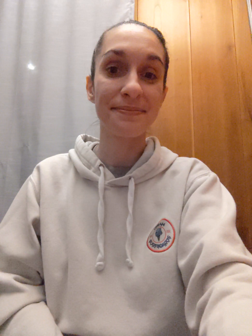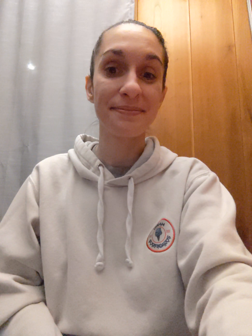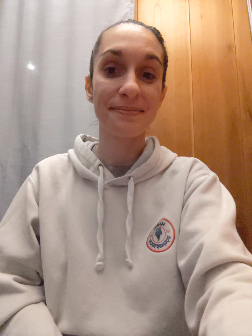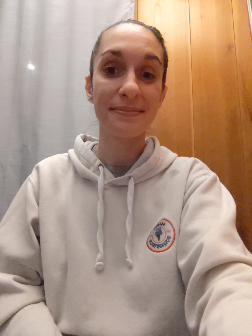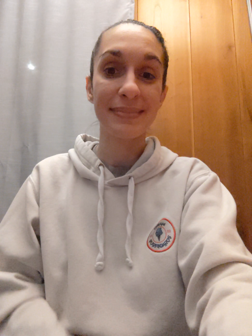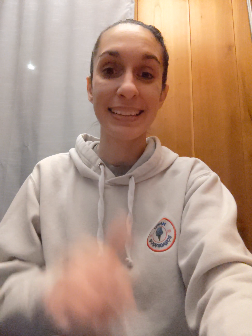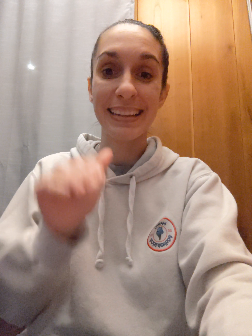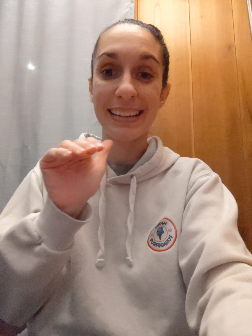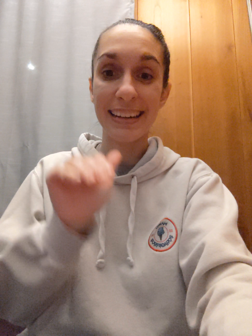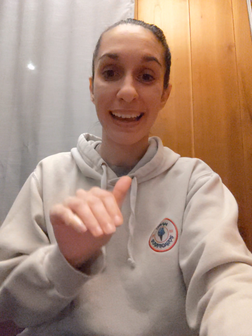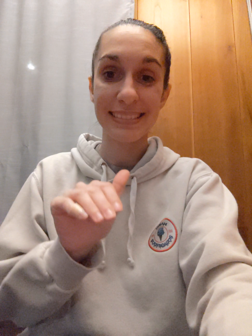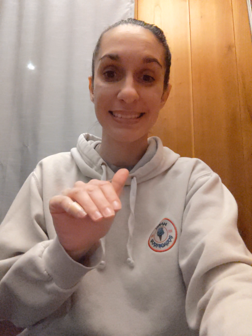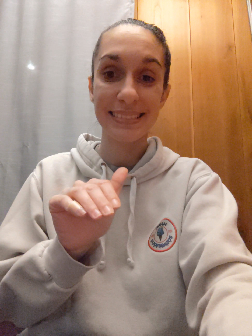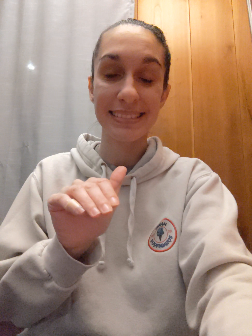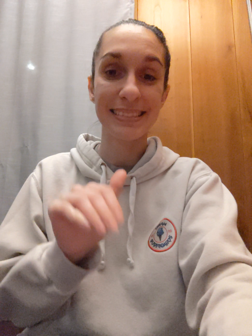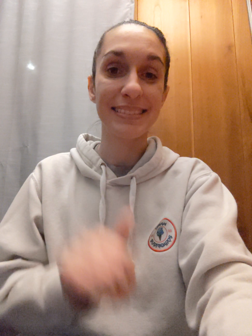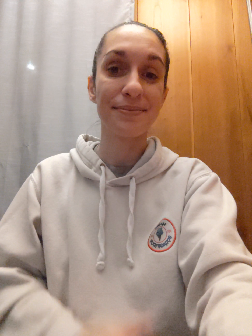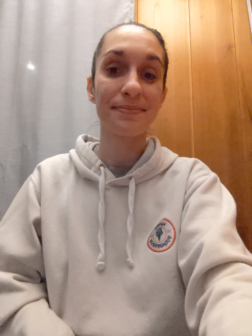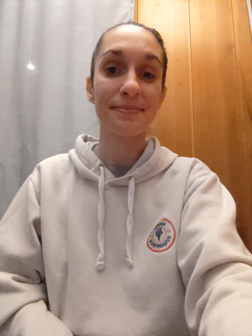night